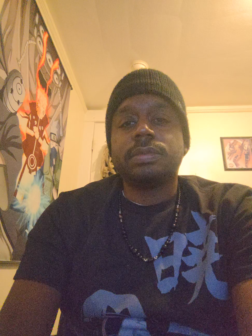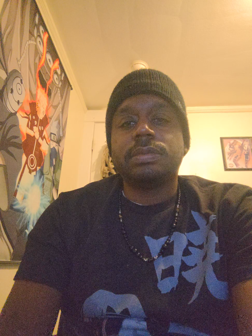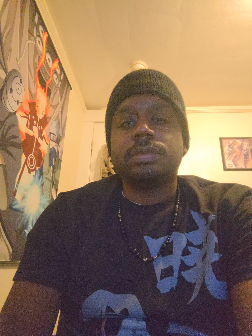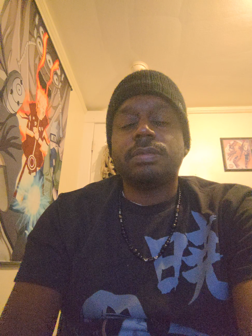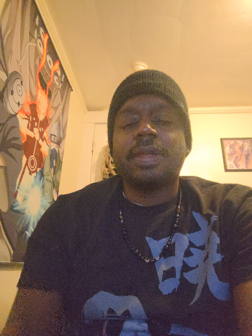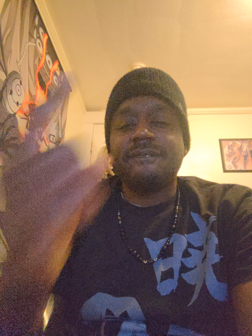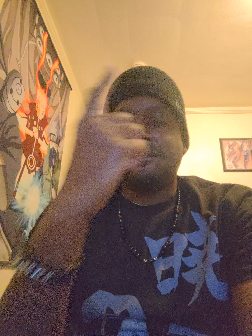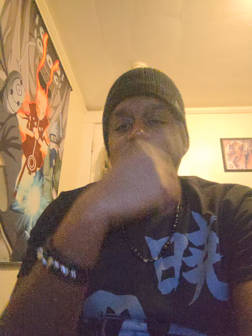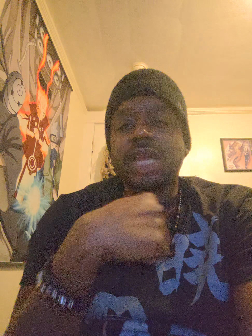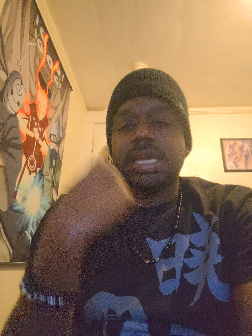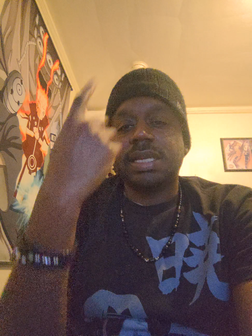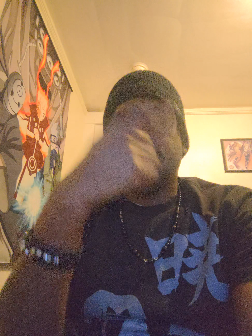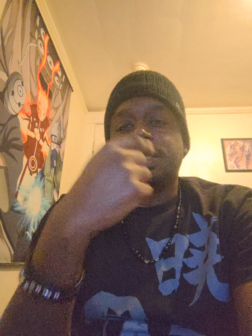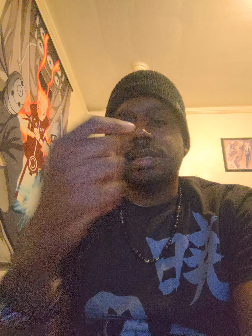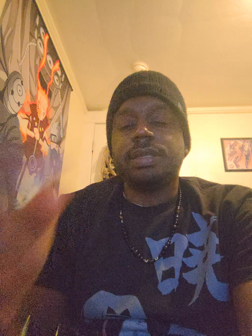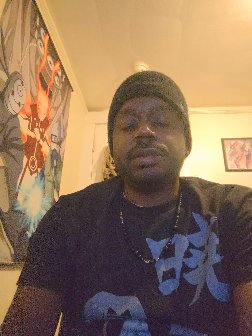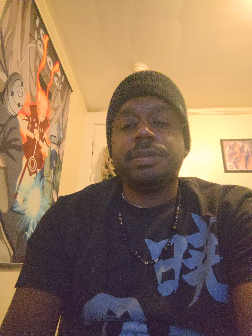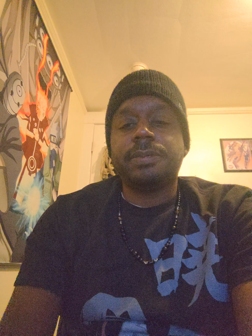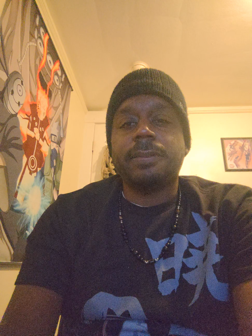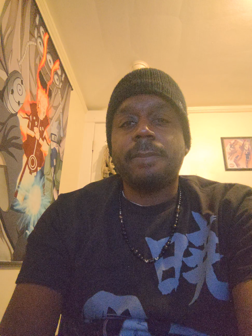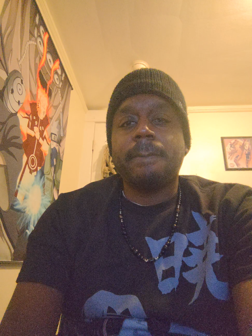face